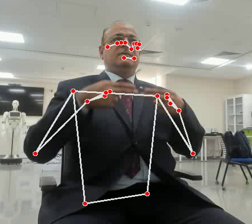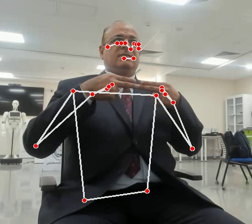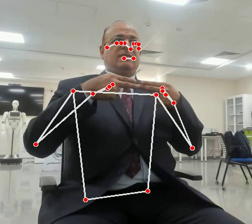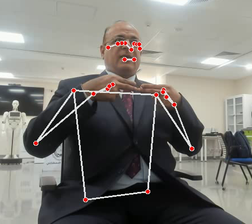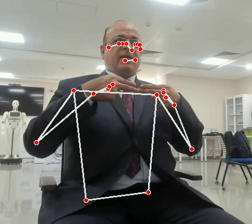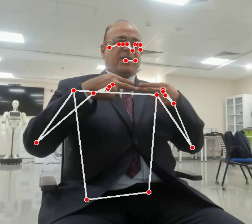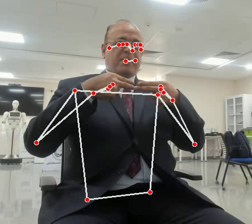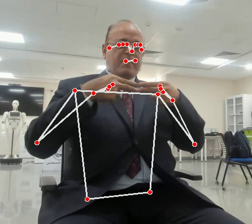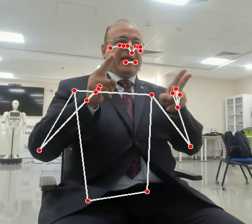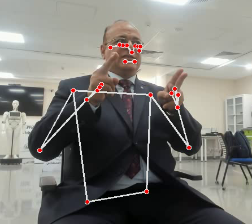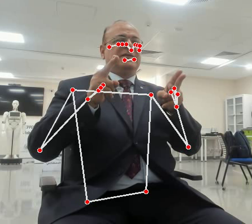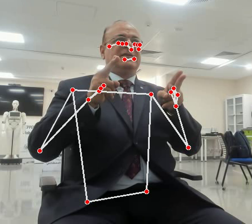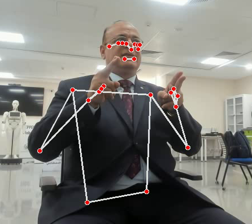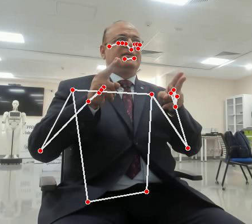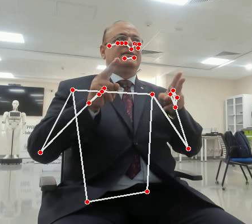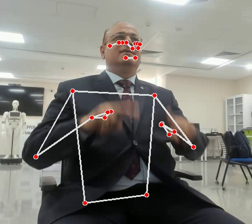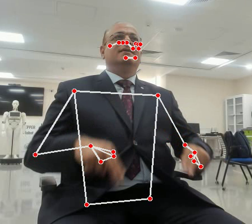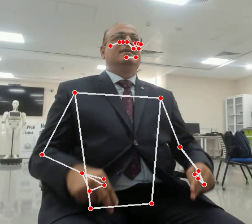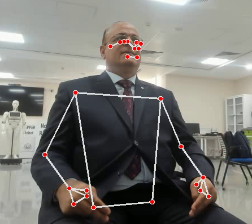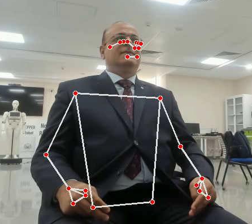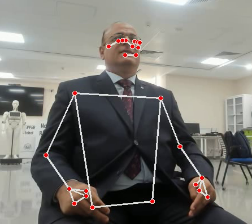mashy